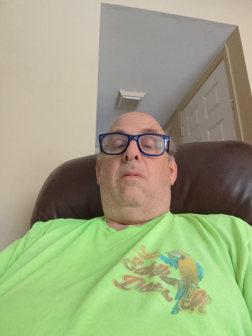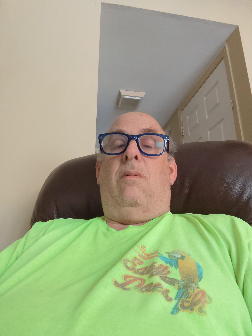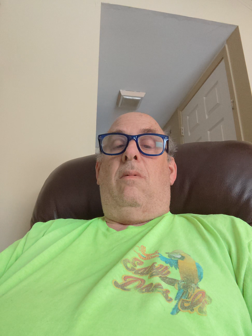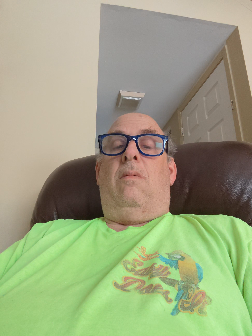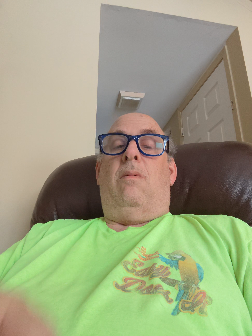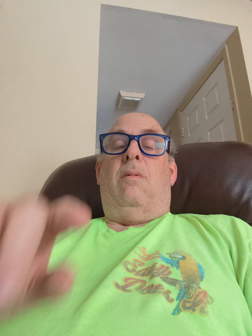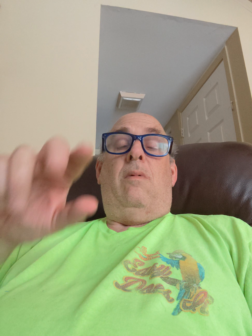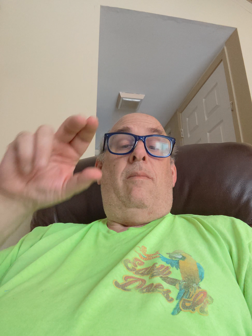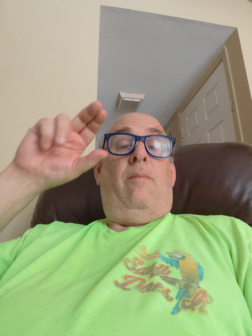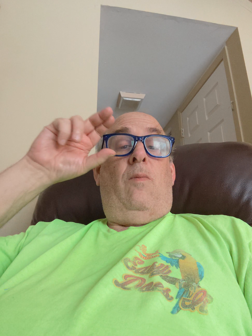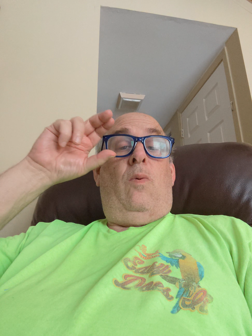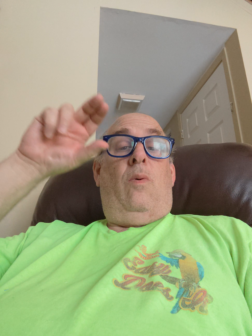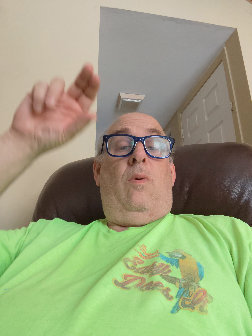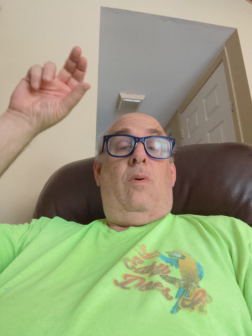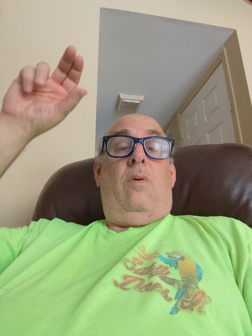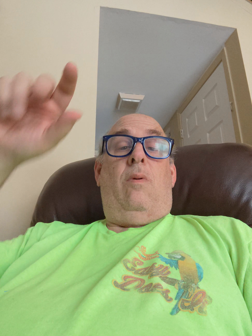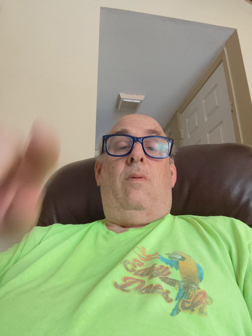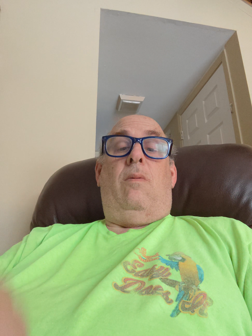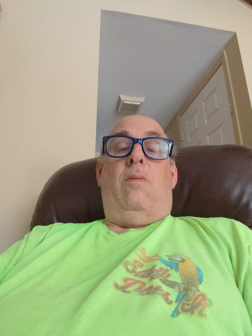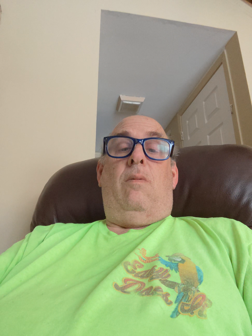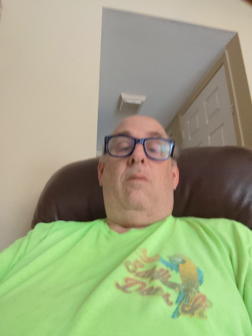moon